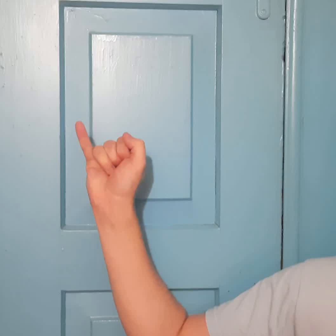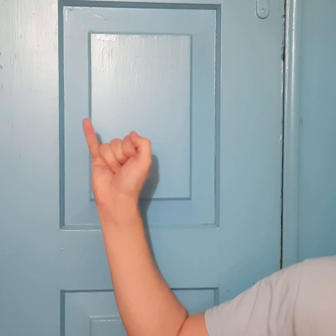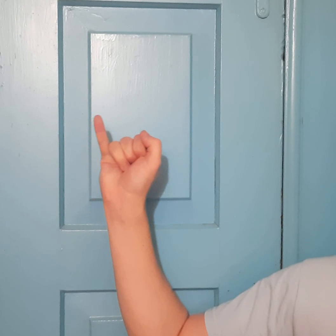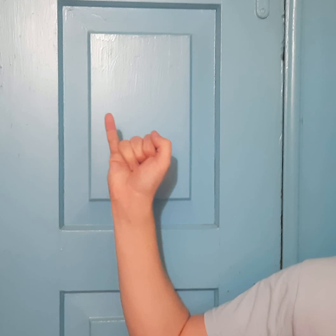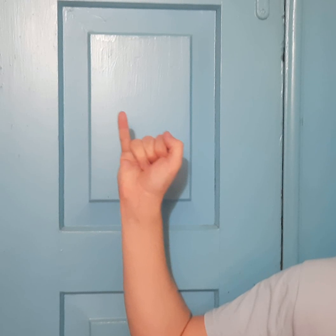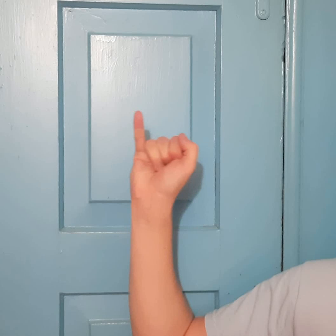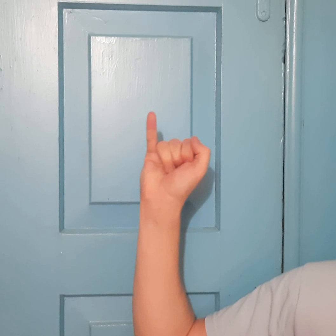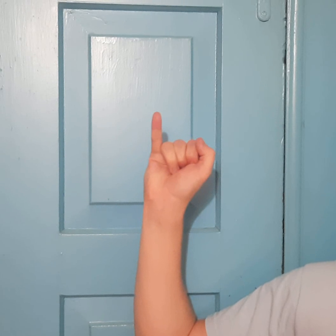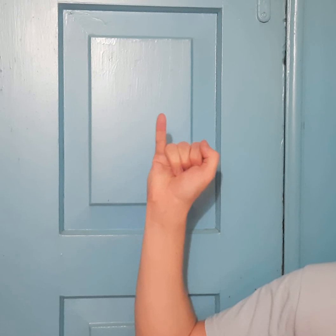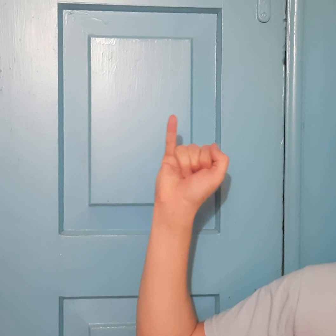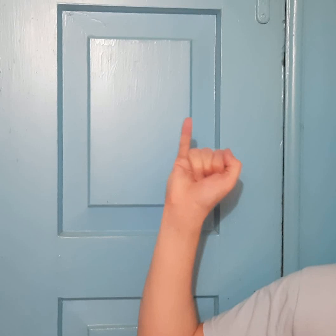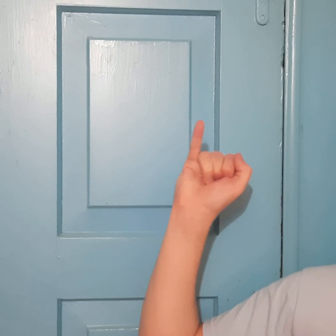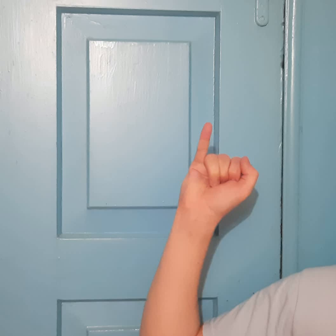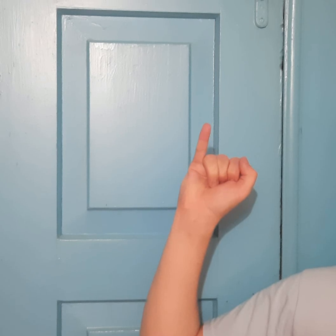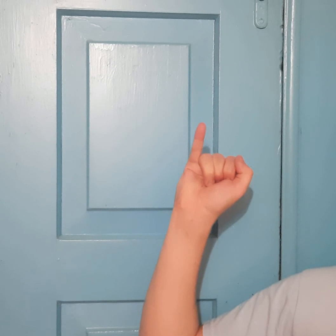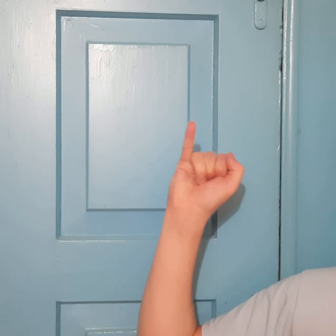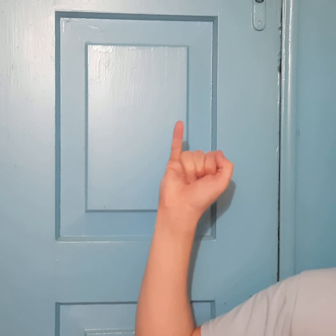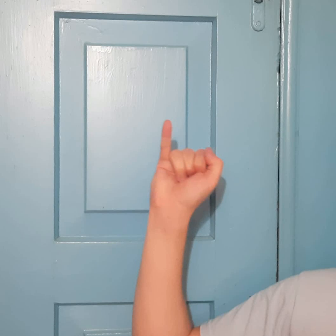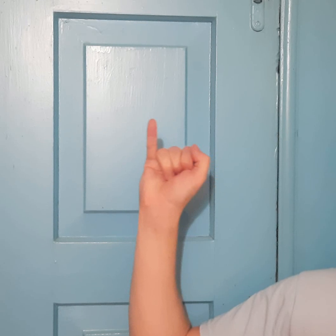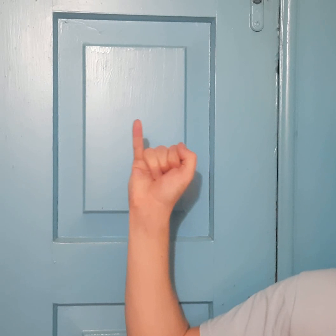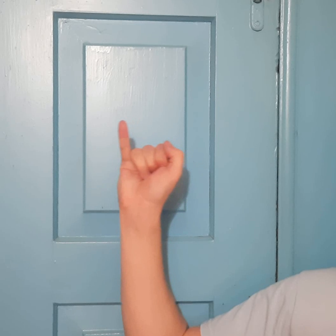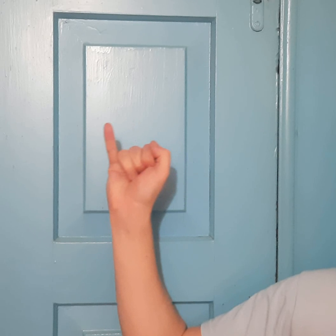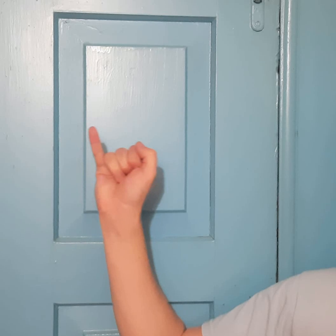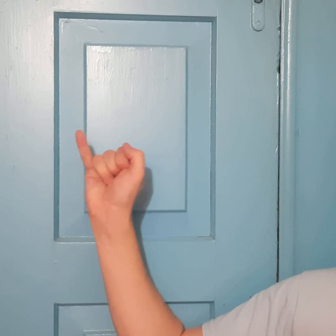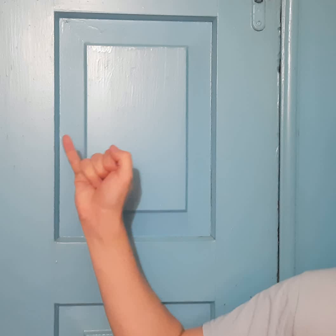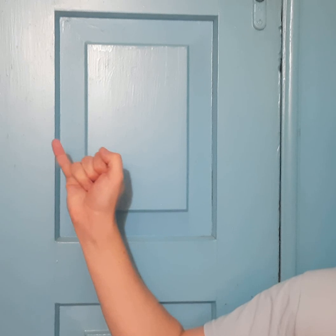Ї